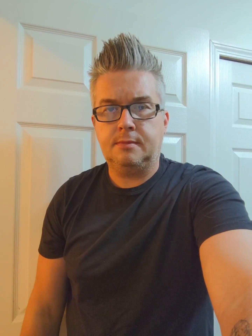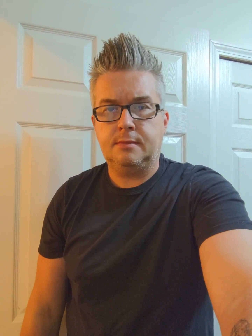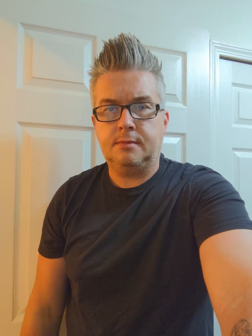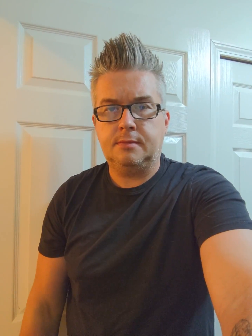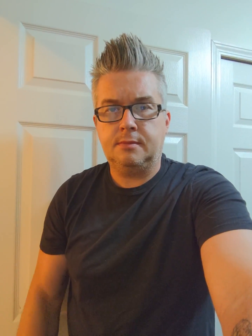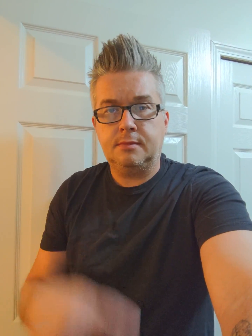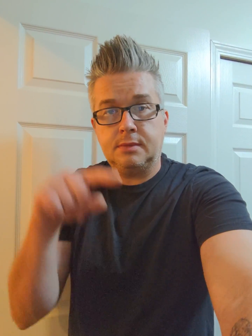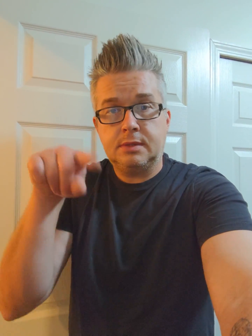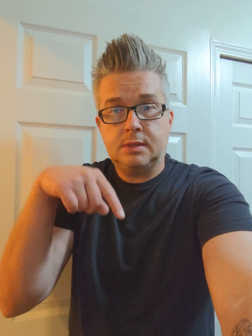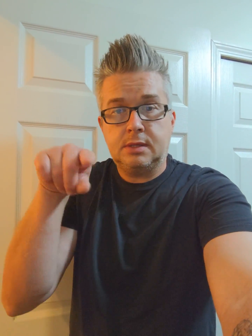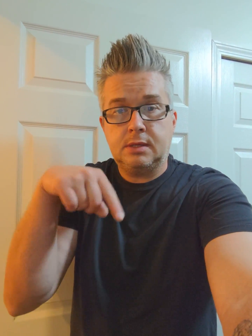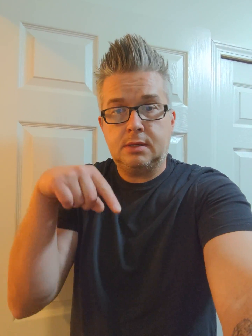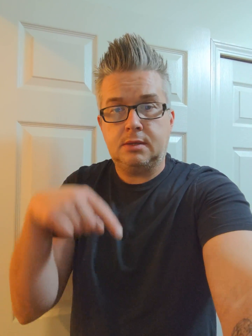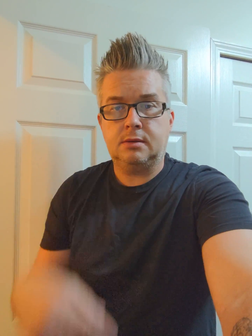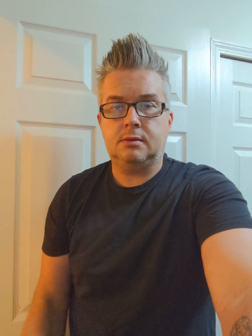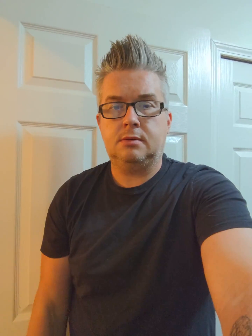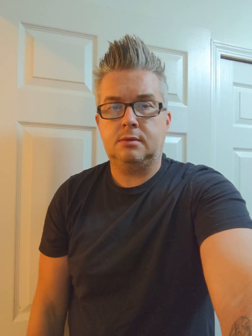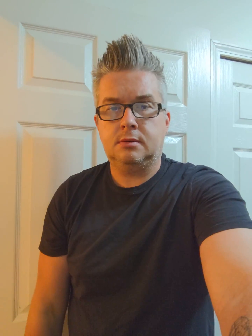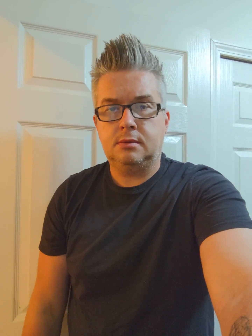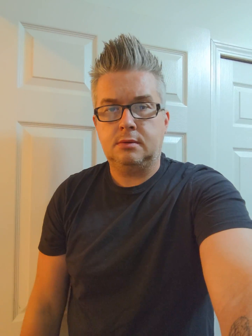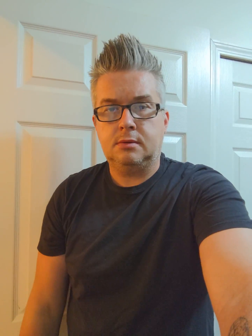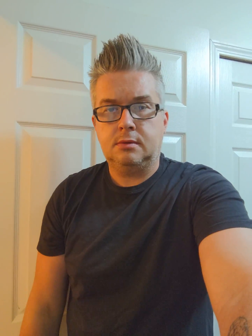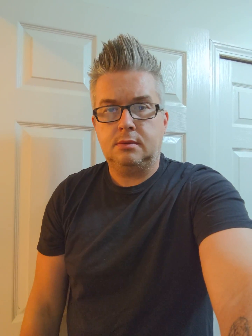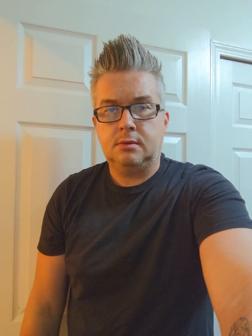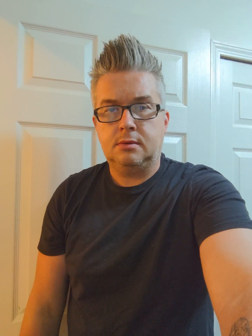flip-flop